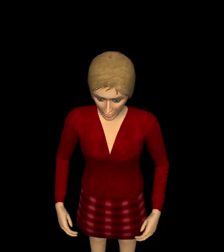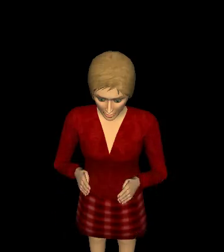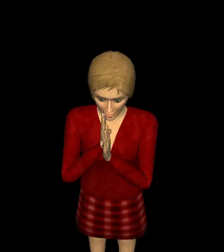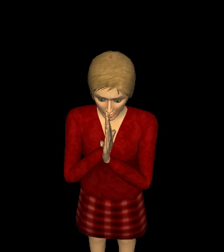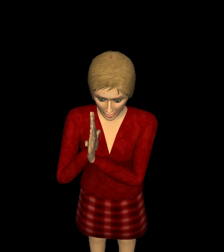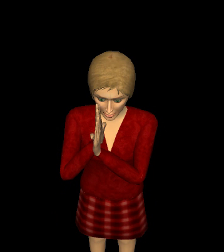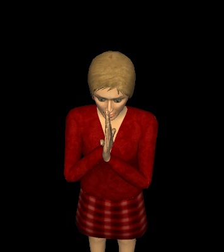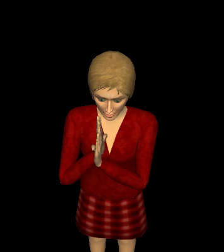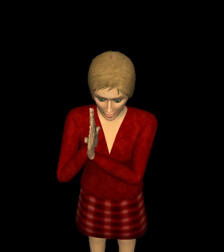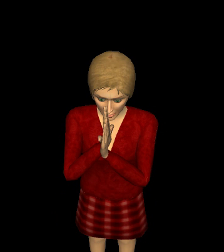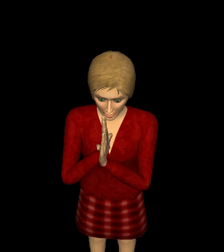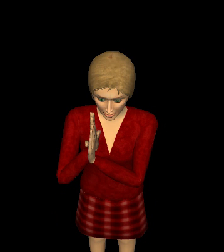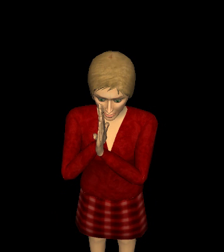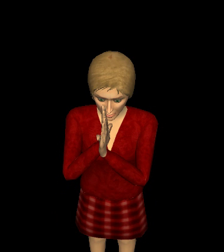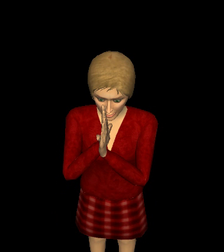يخفي